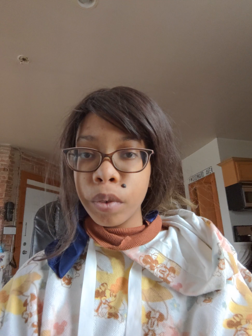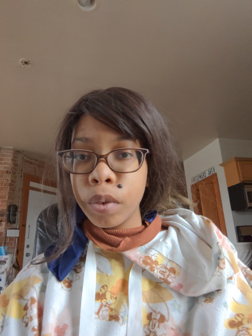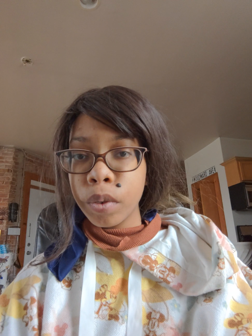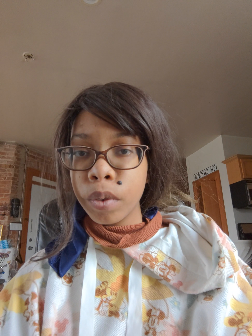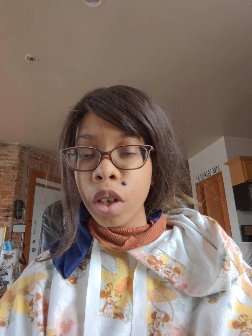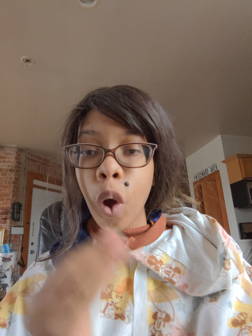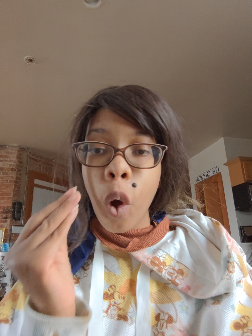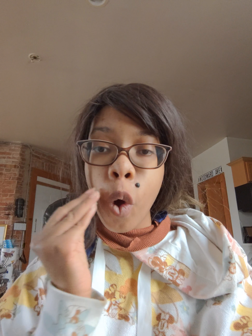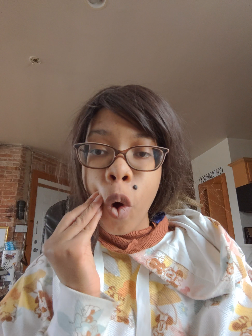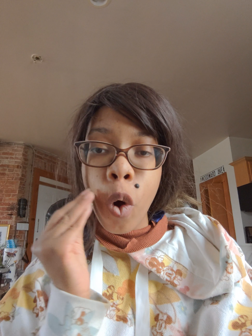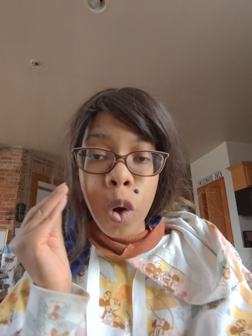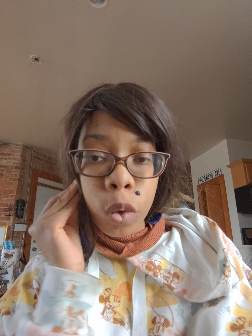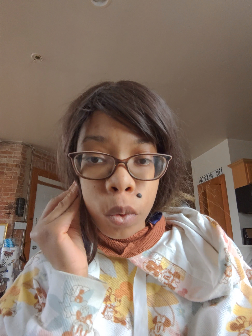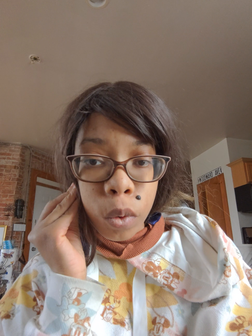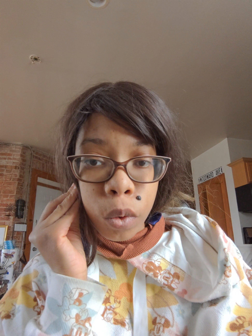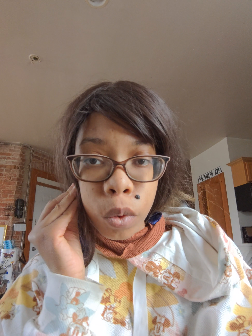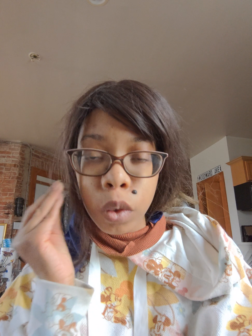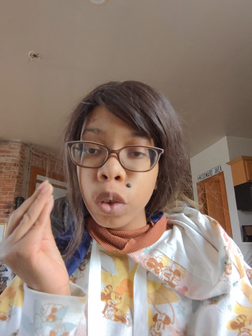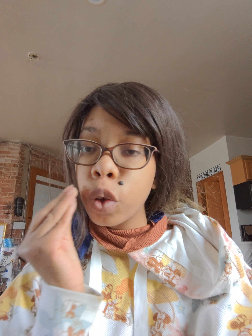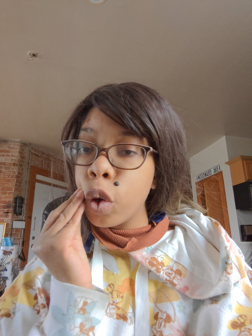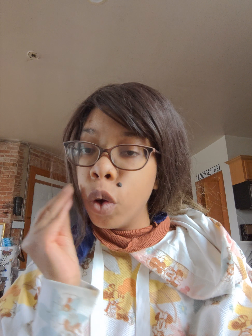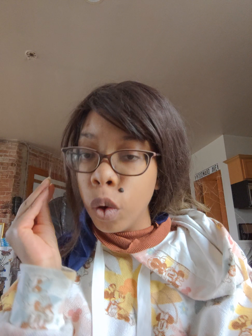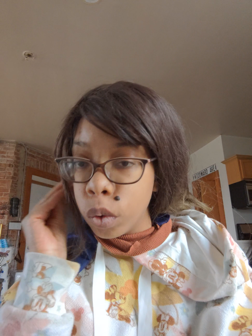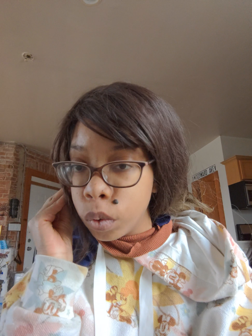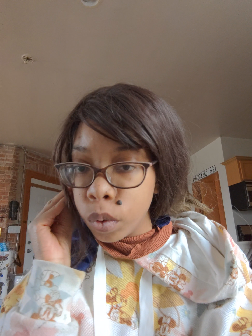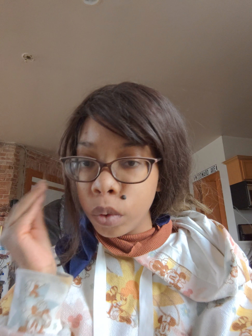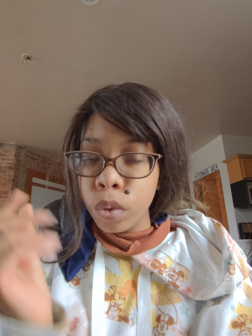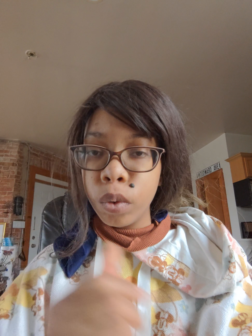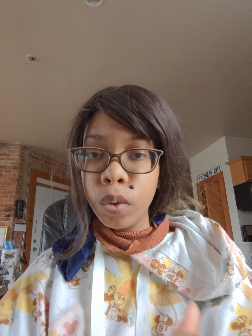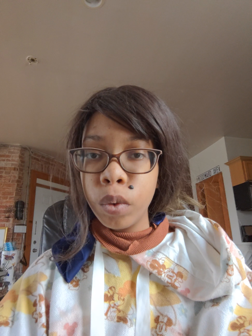home